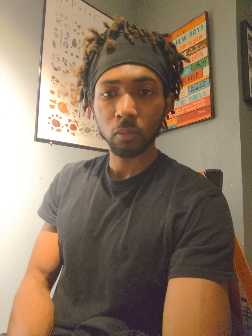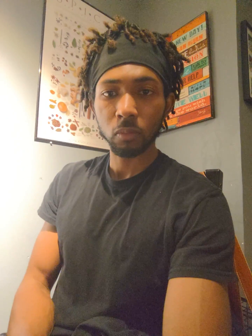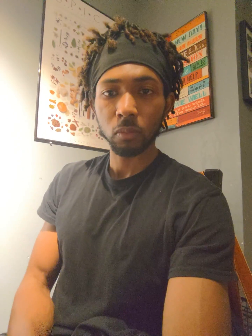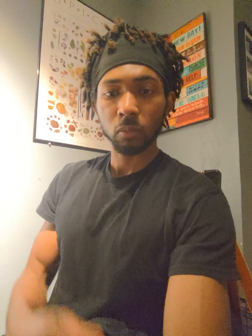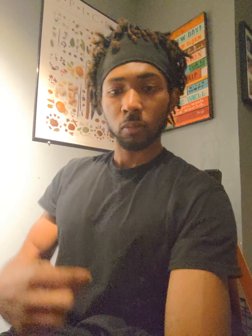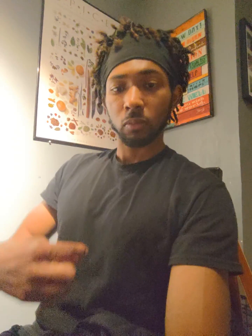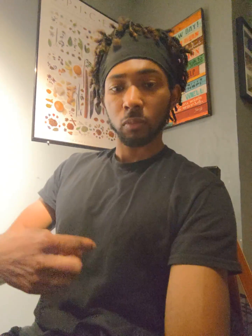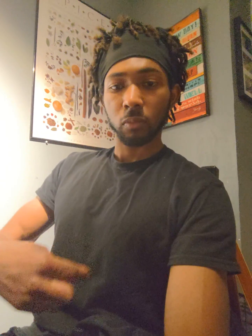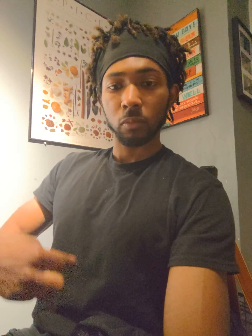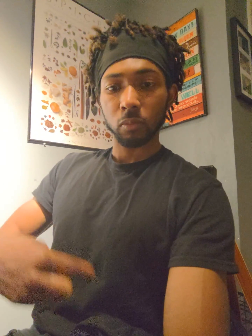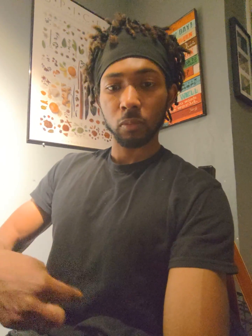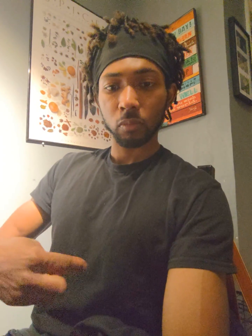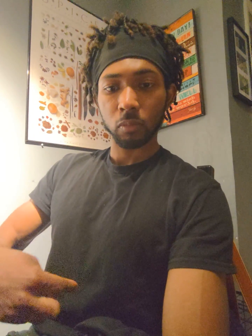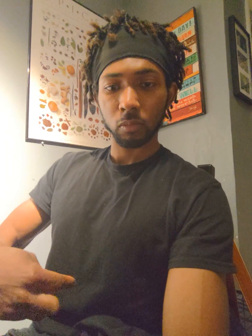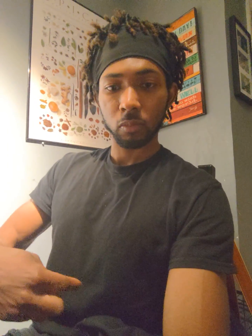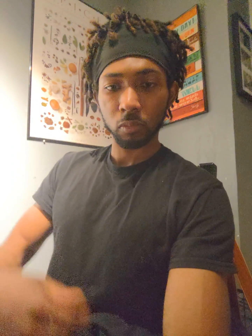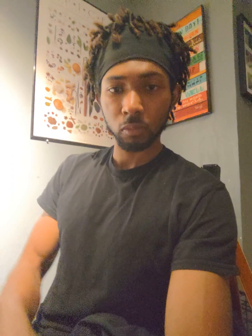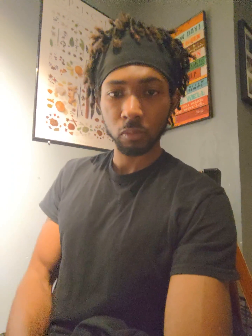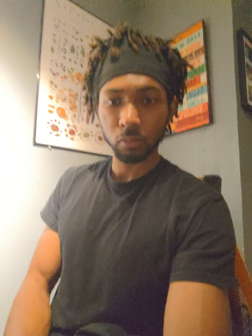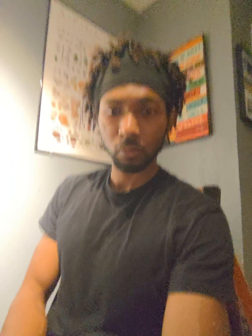belly button